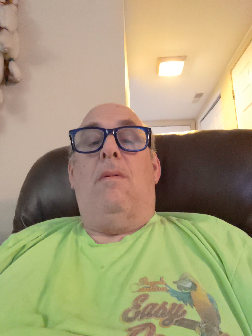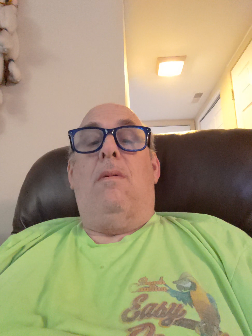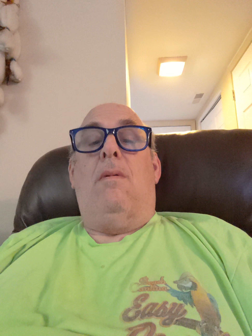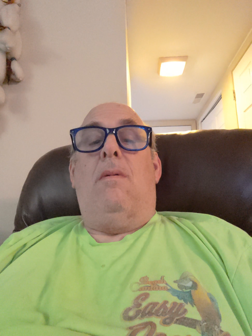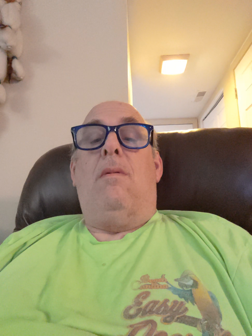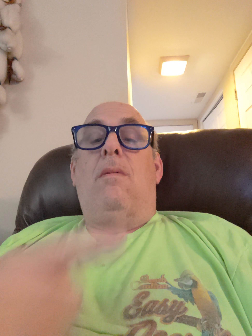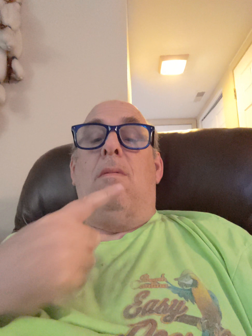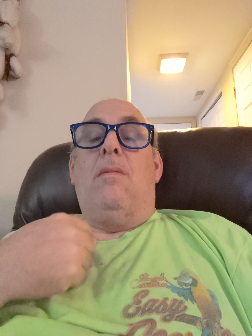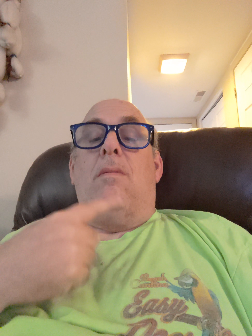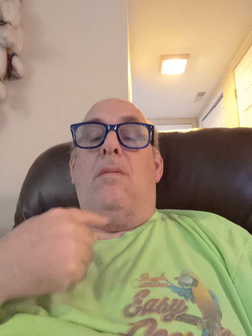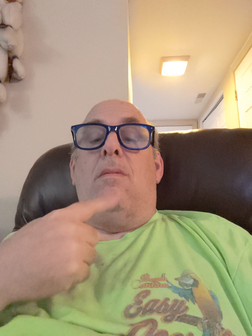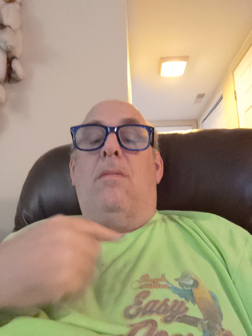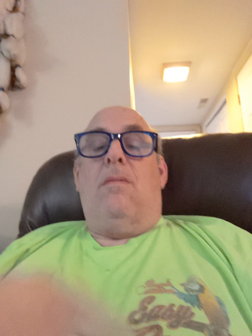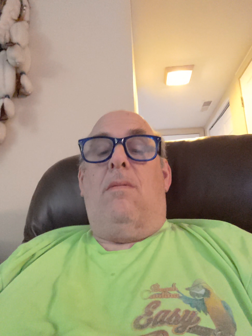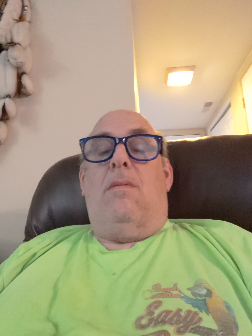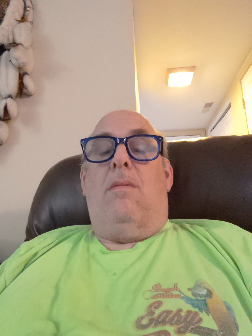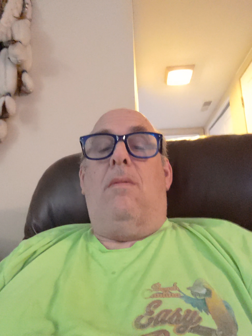red